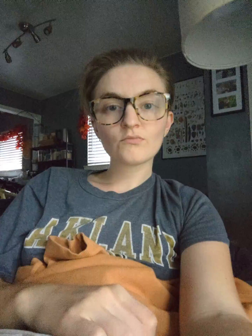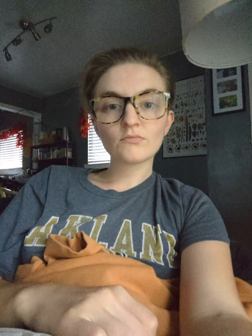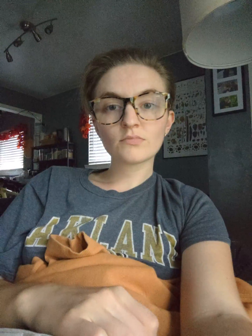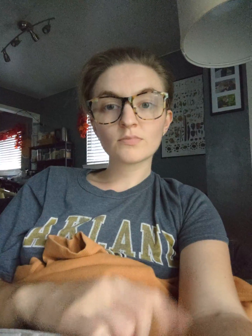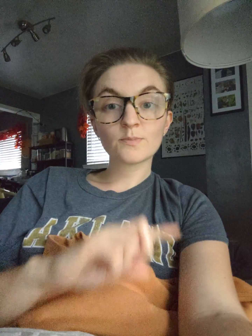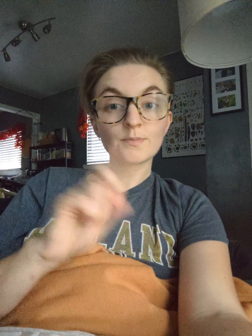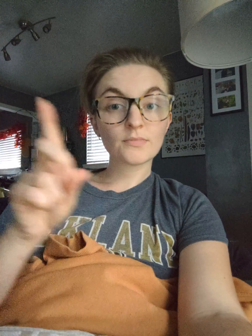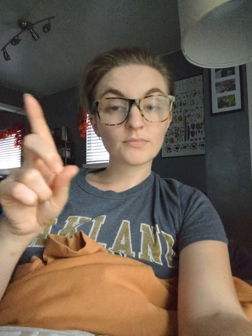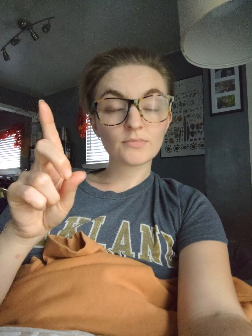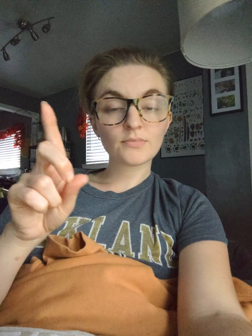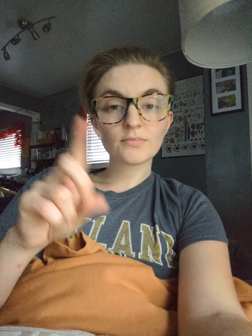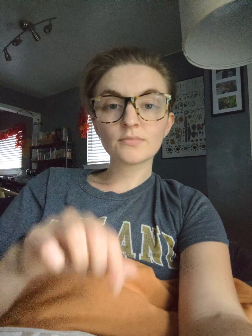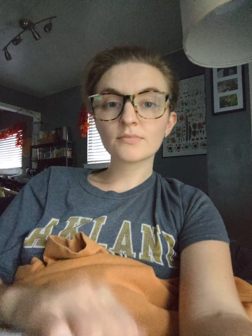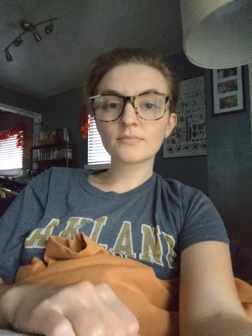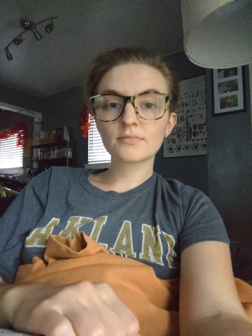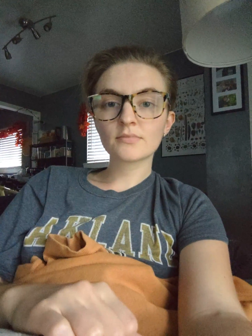but